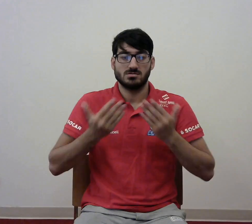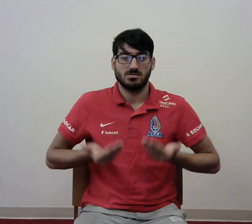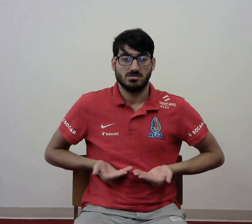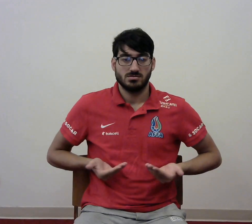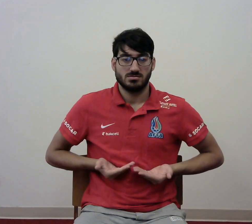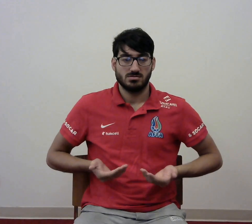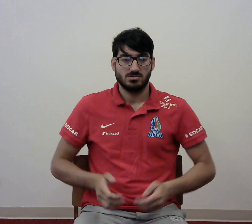yaşamaq